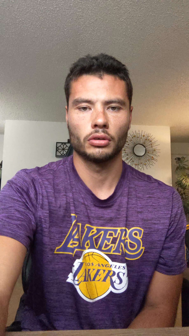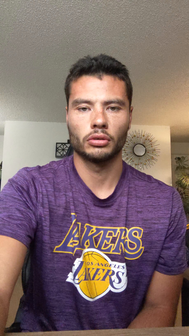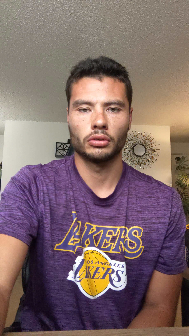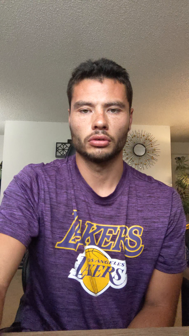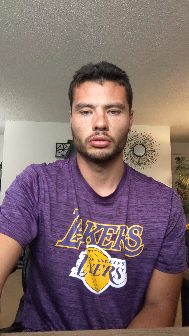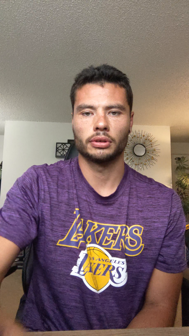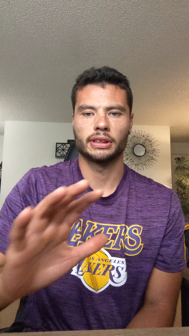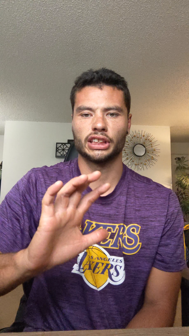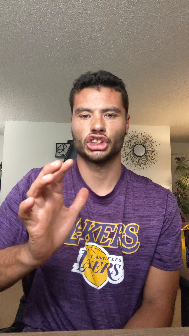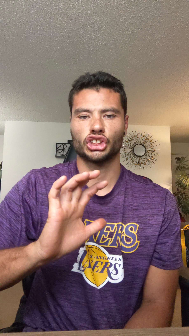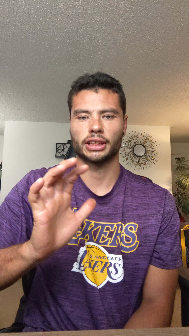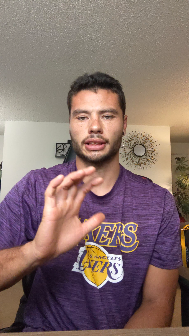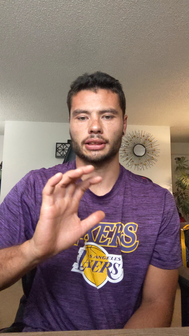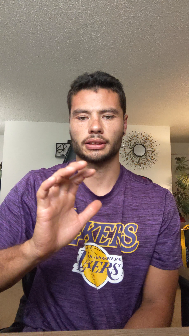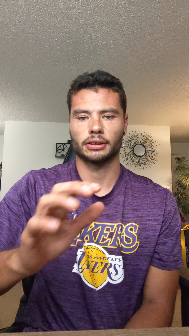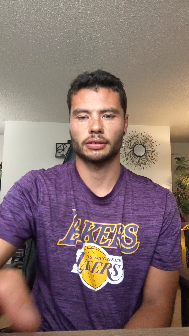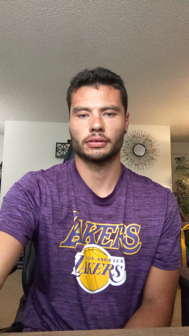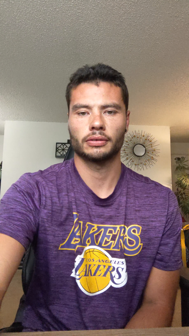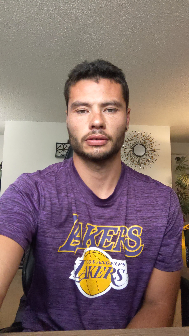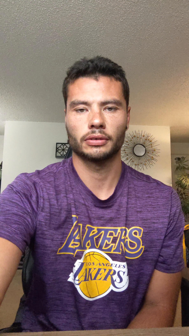cheese